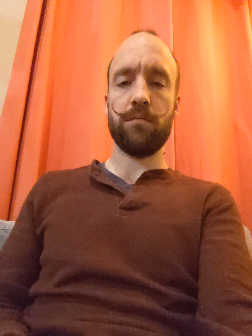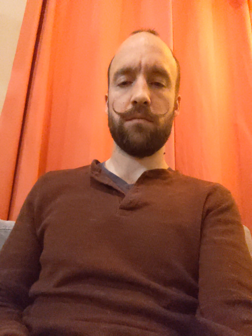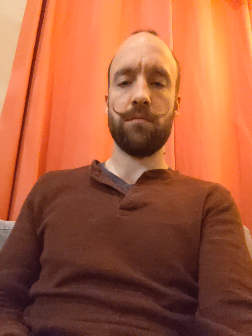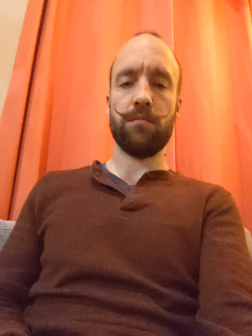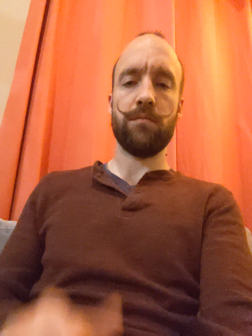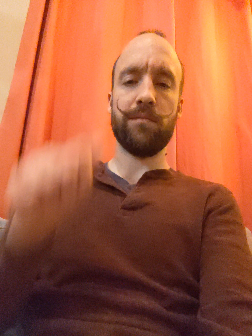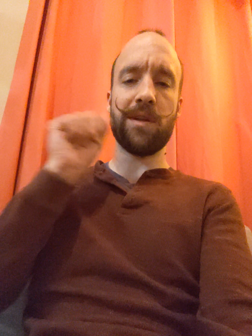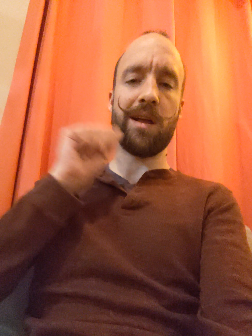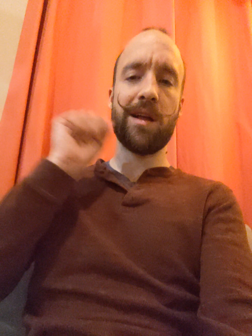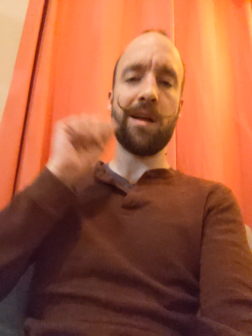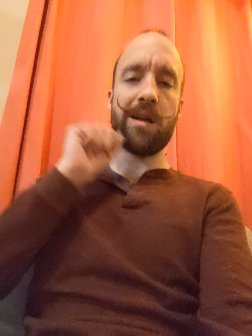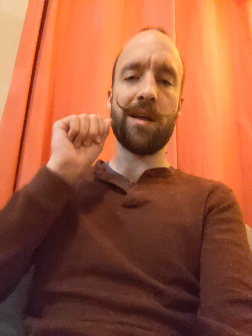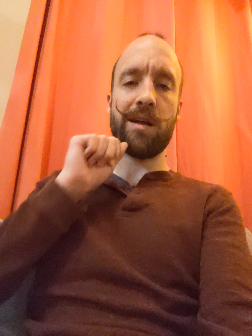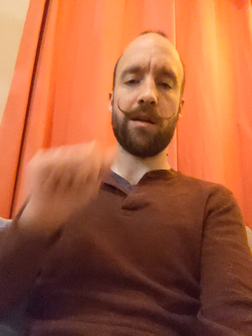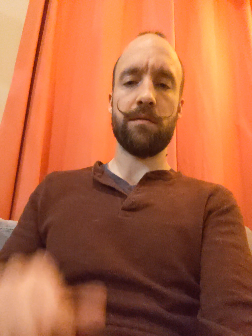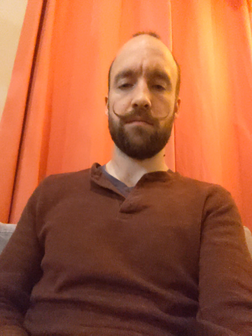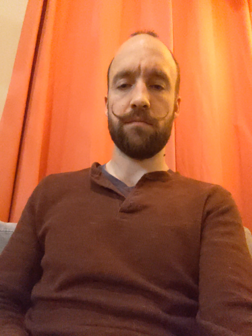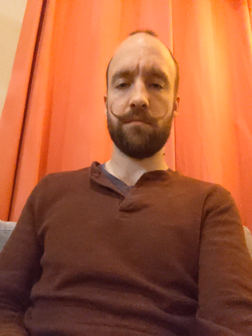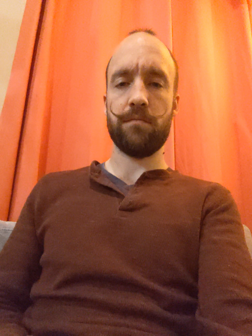aunt